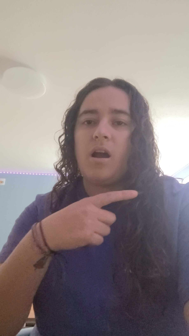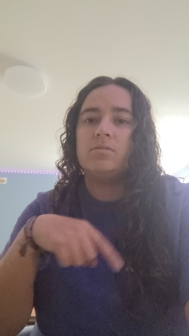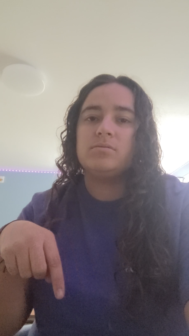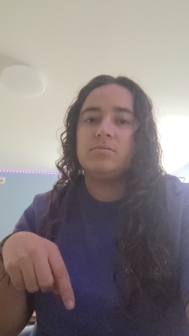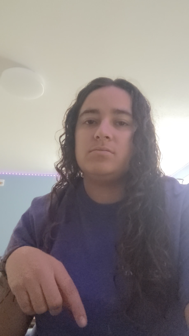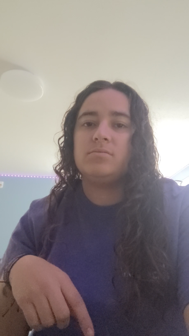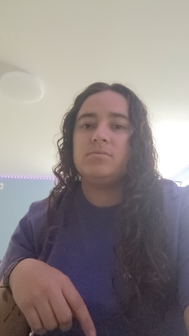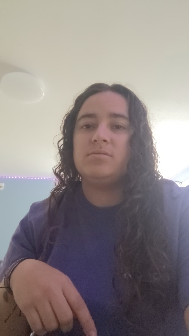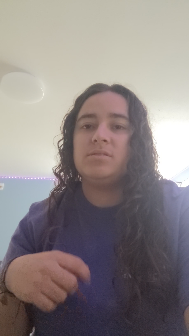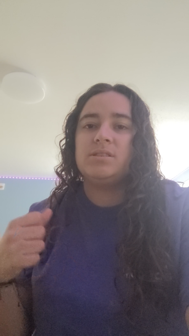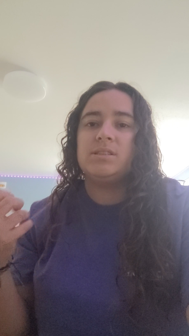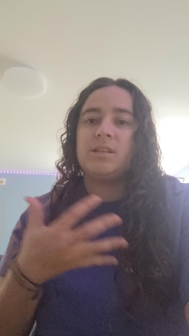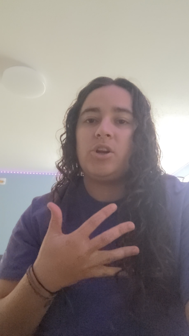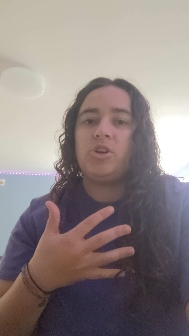scared